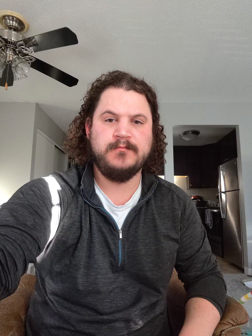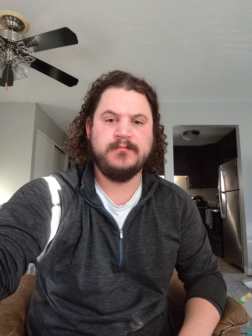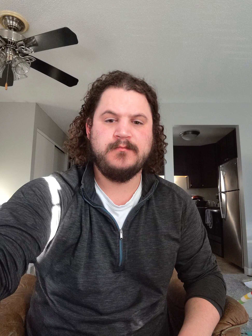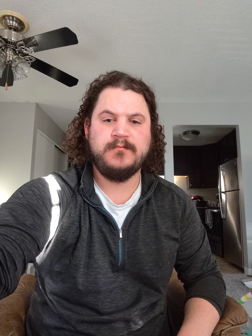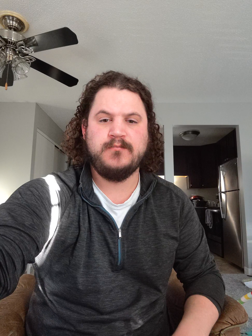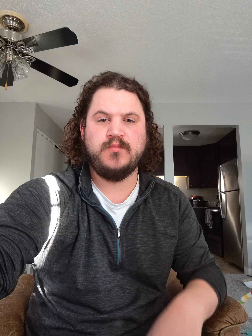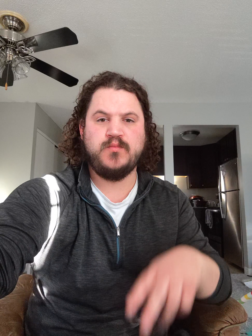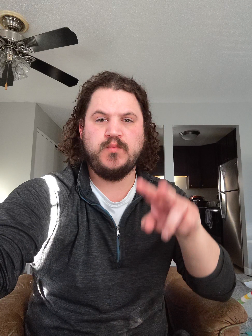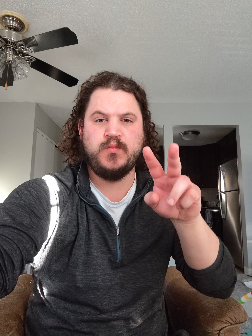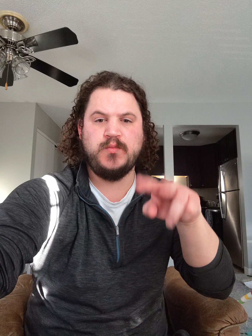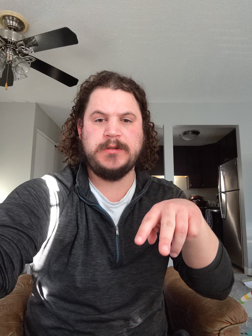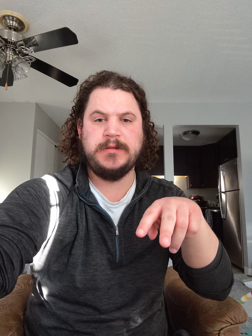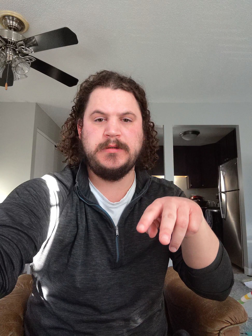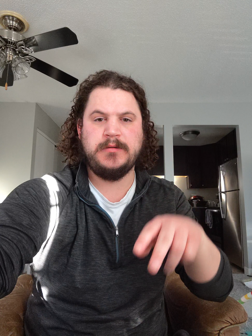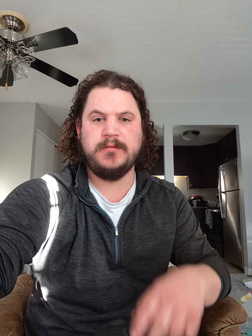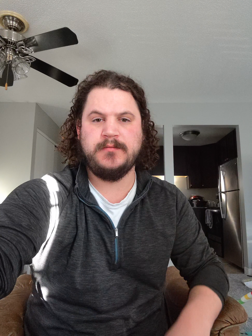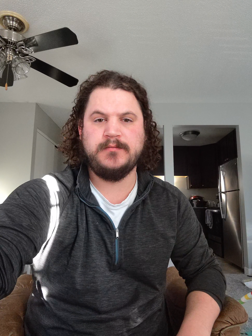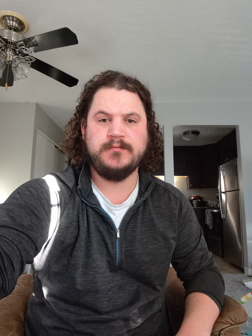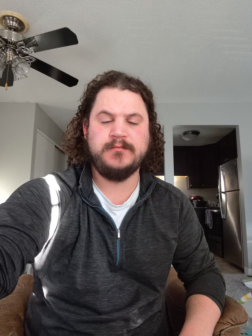read